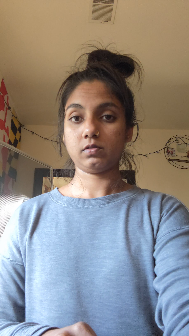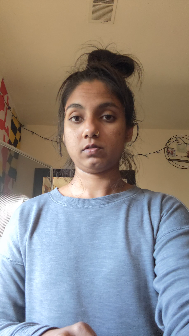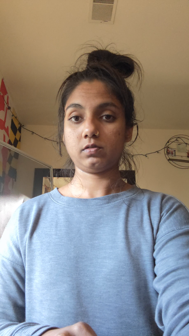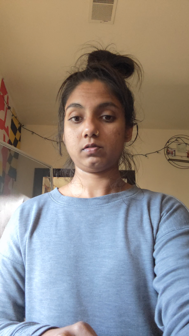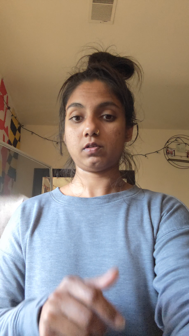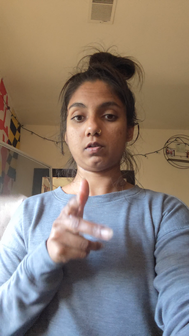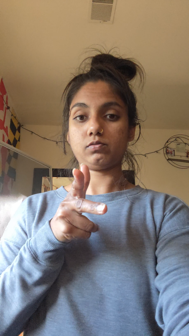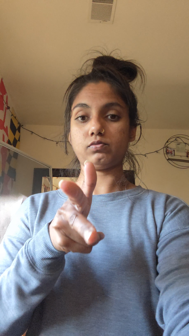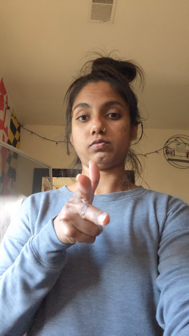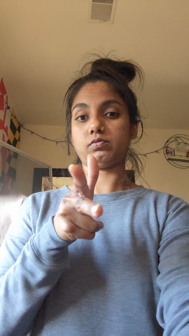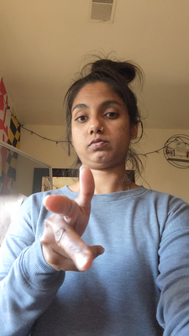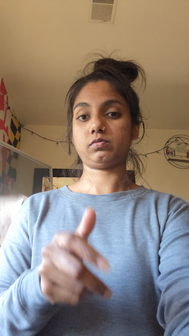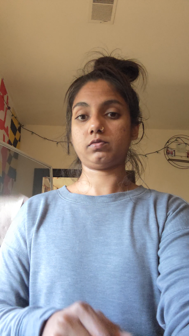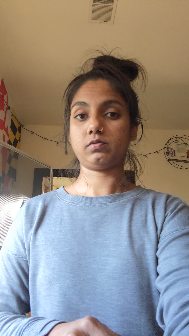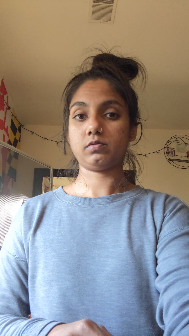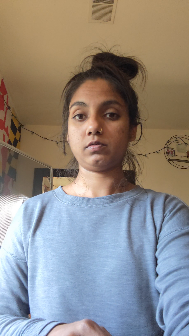garage